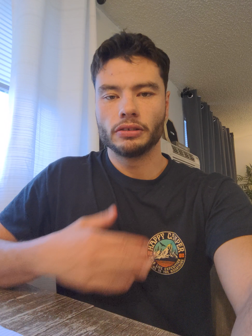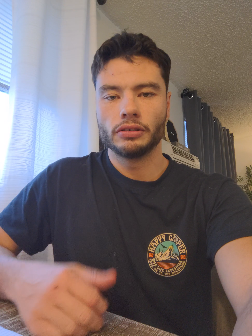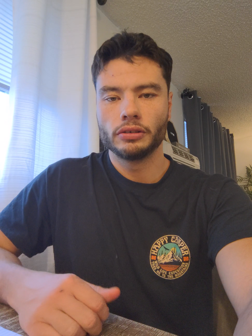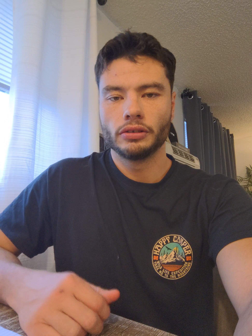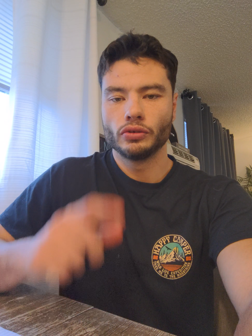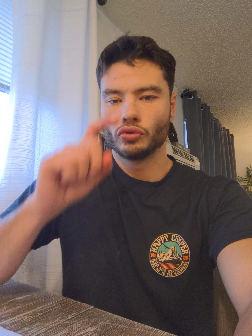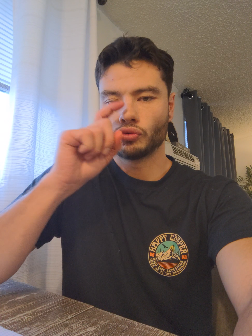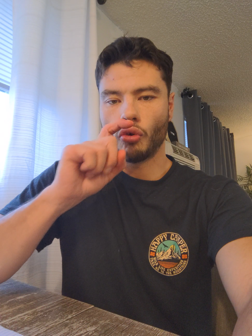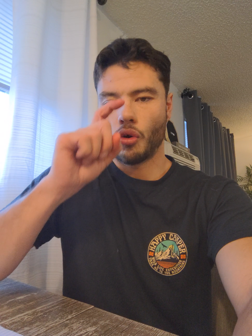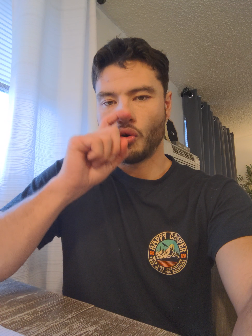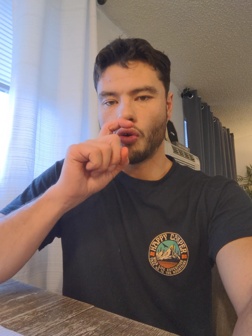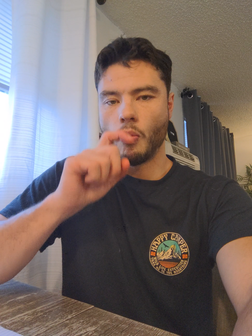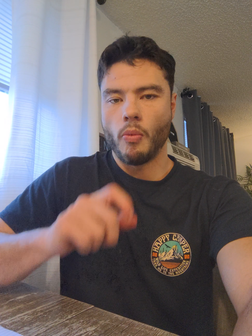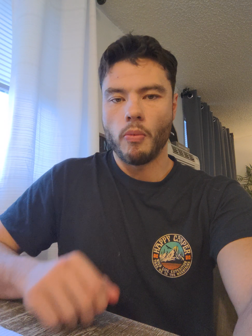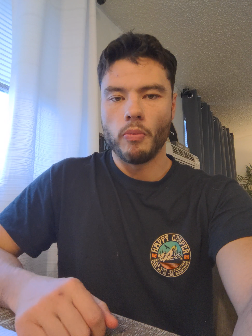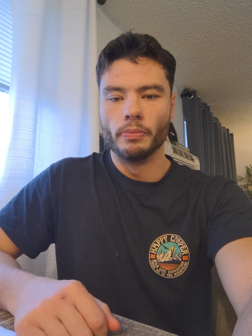doll